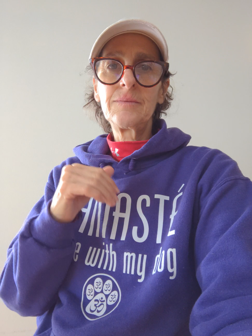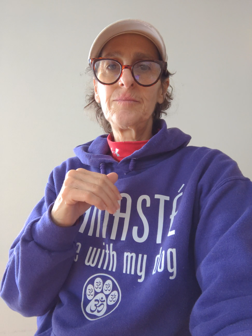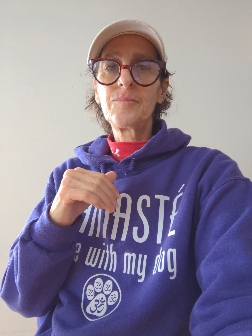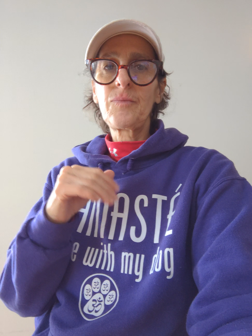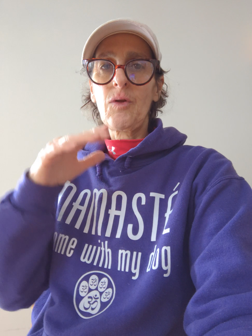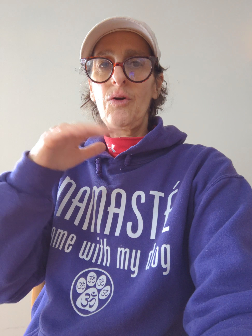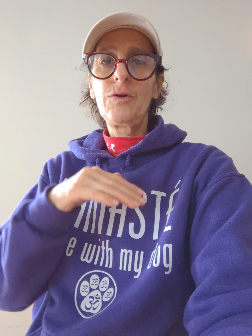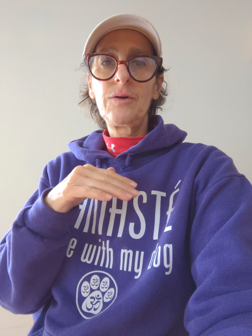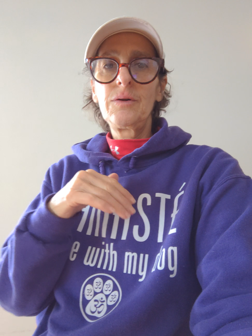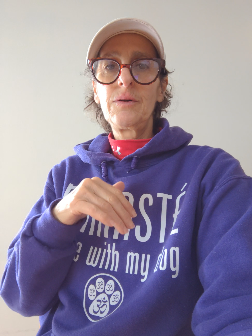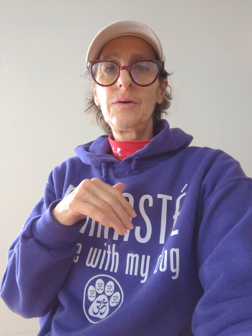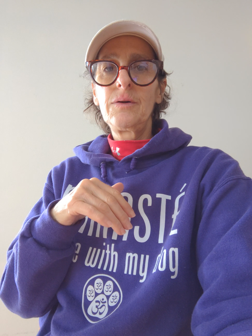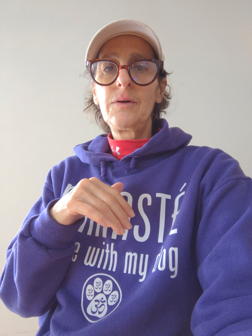on